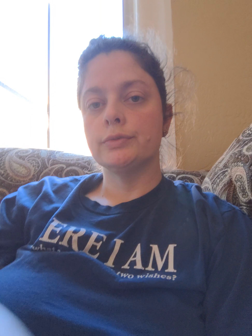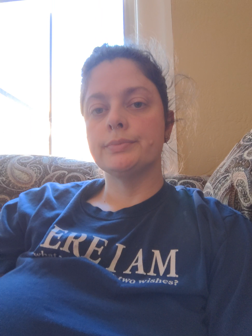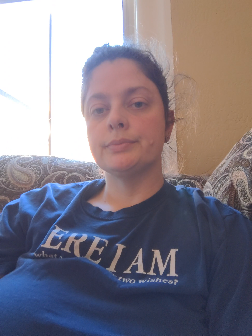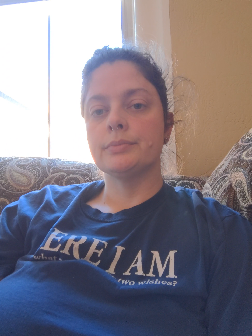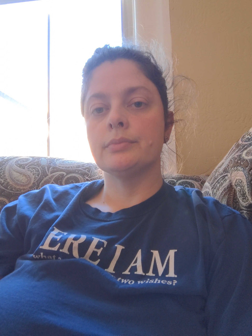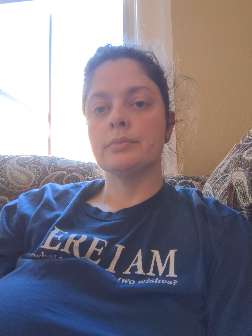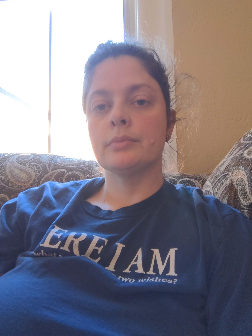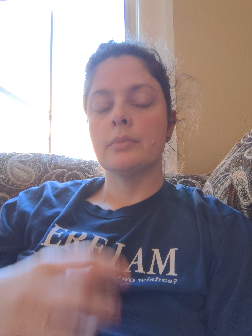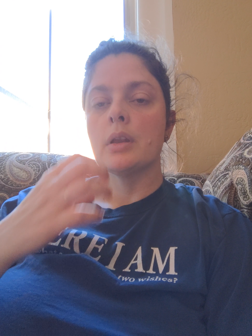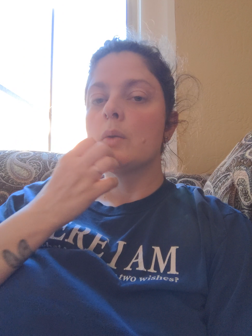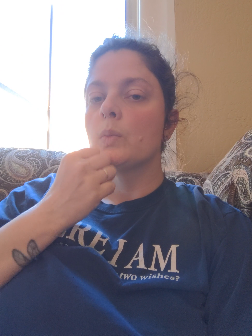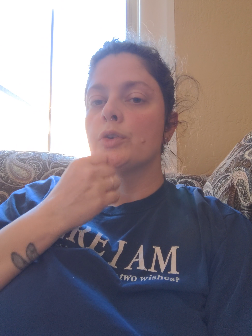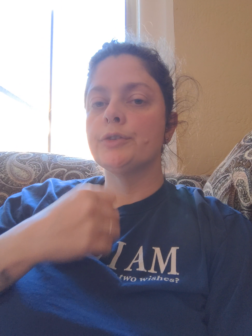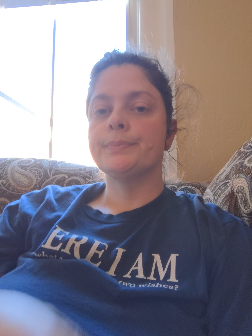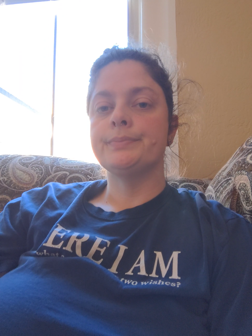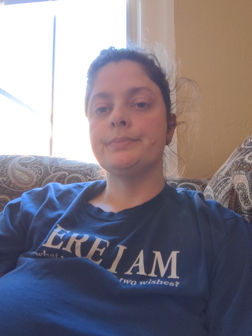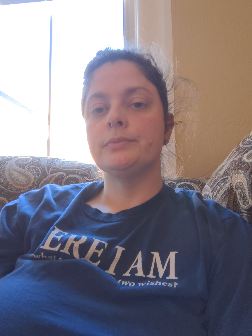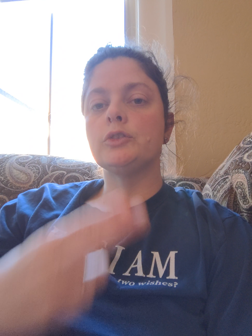underwear